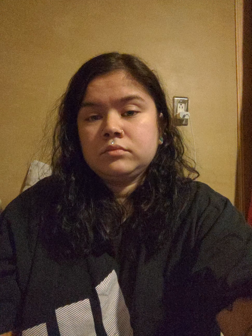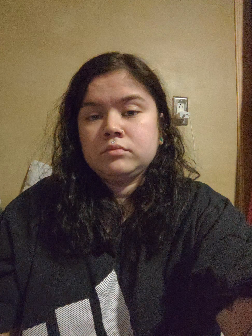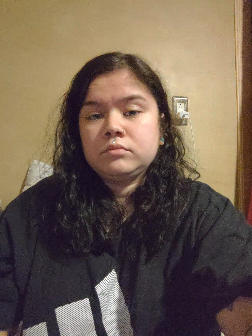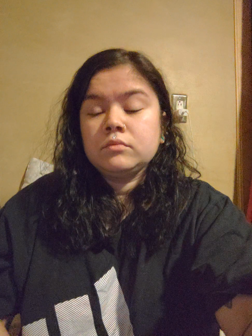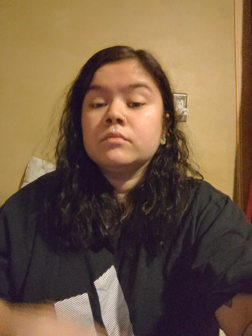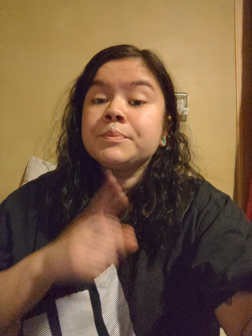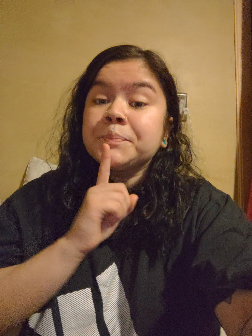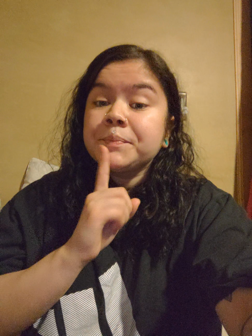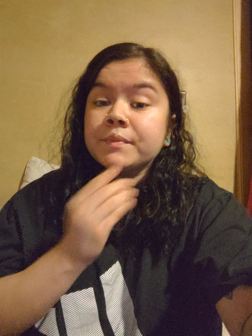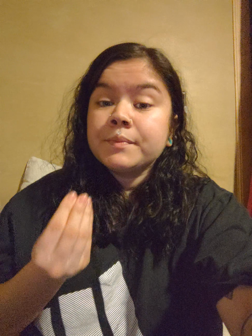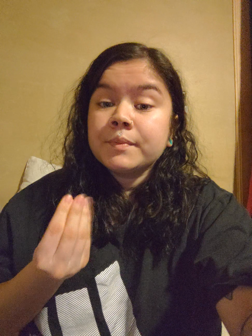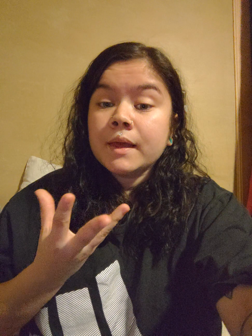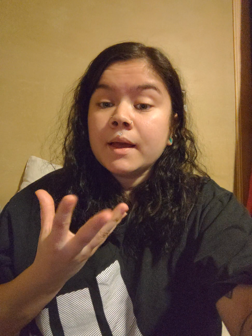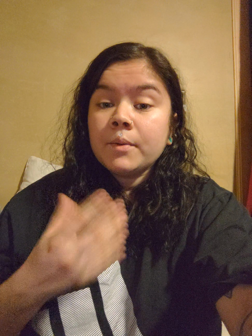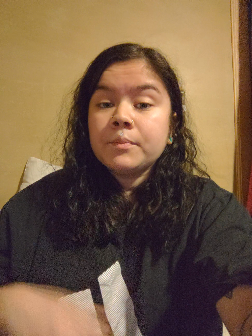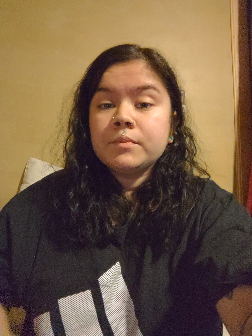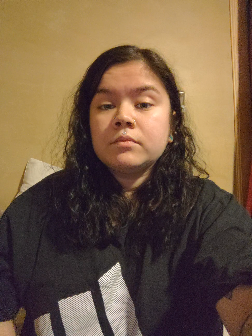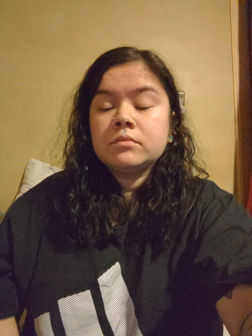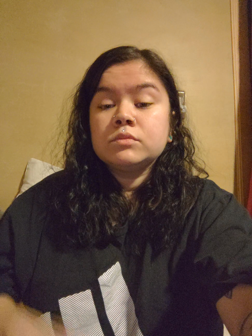lamp